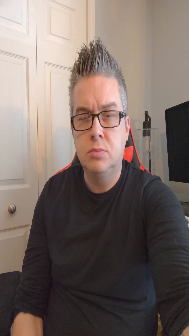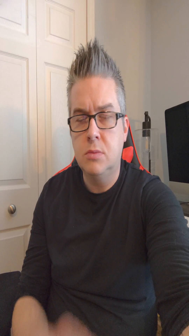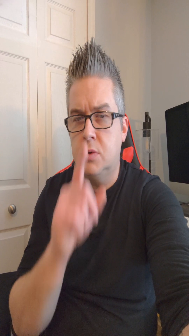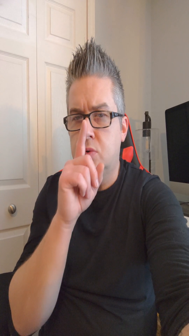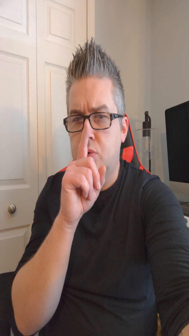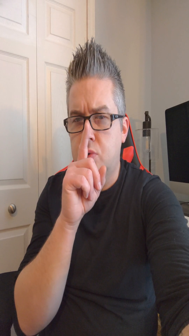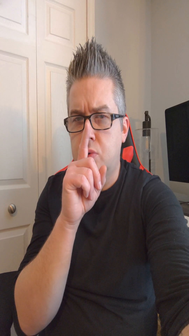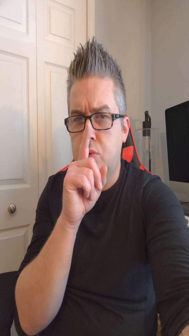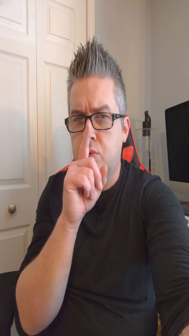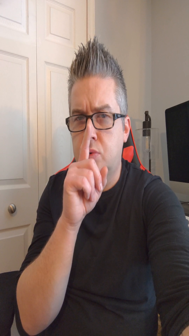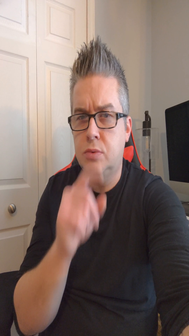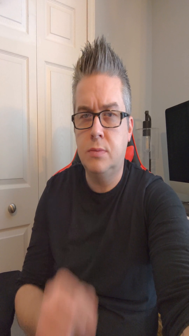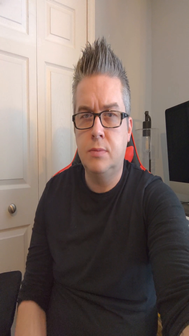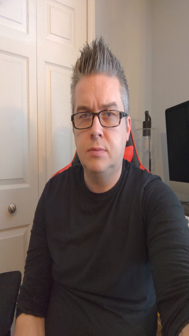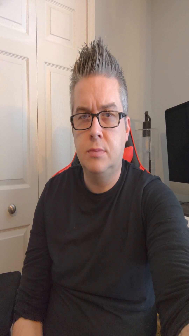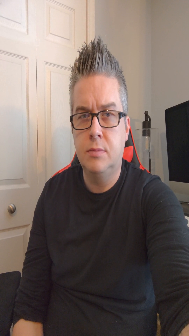shhh